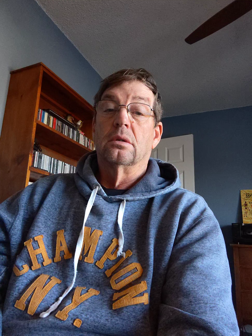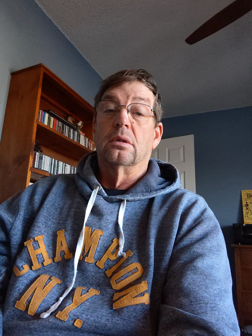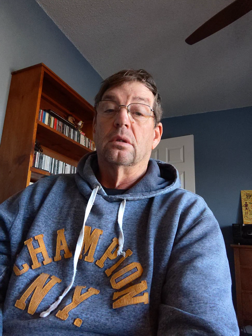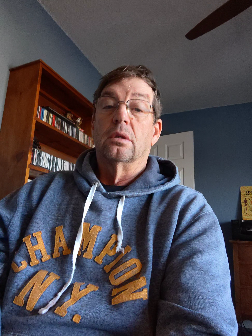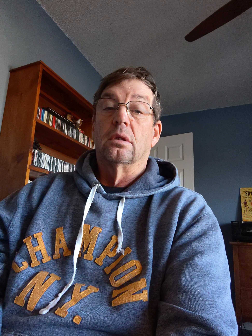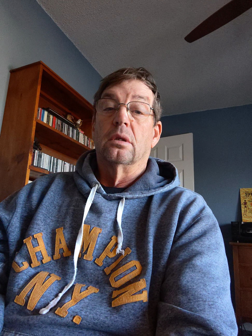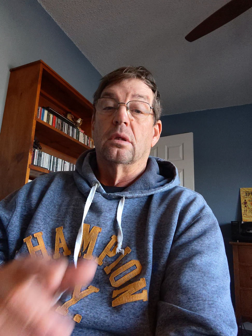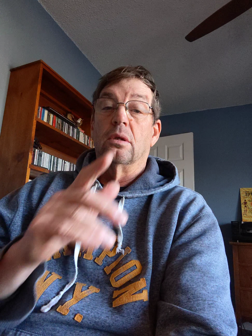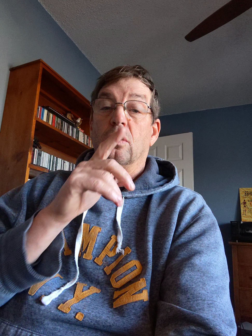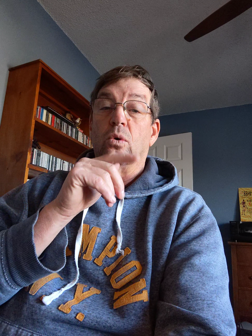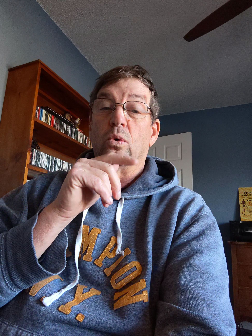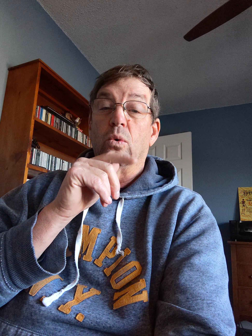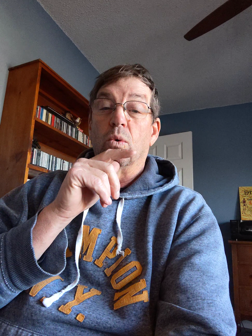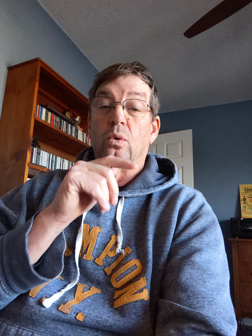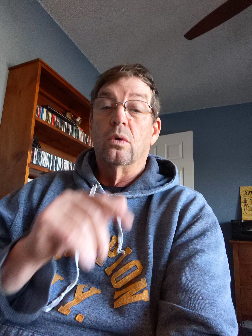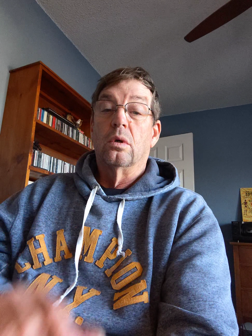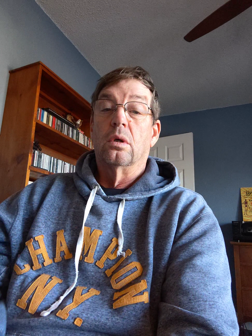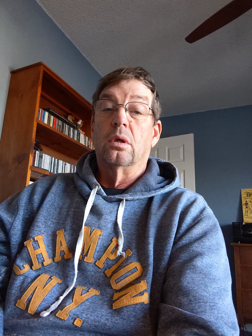who